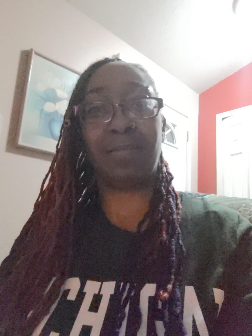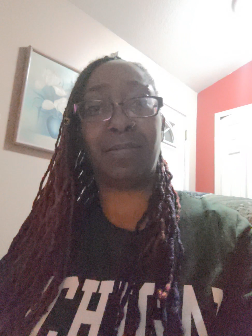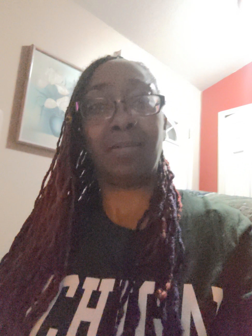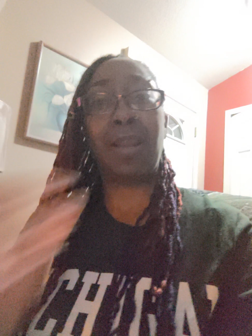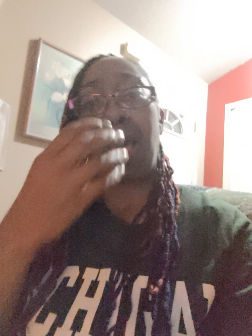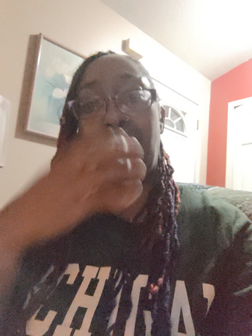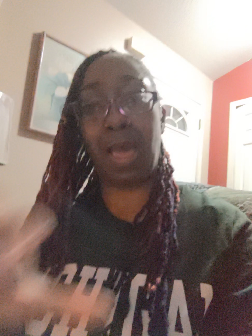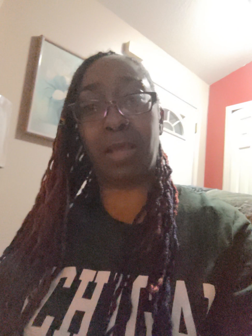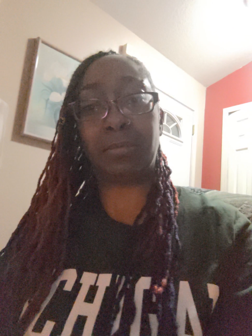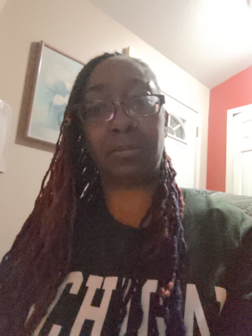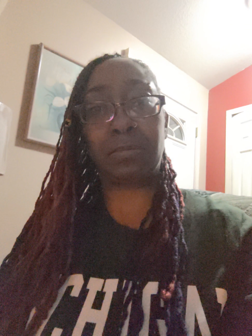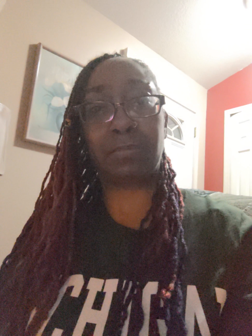hot